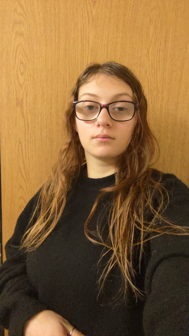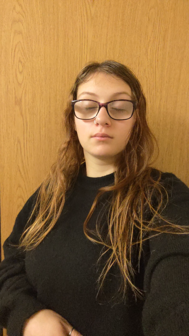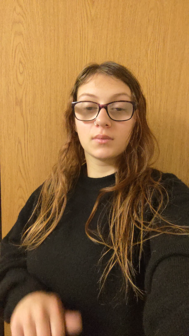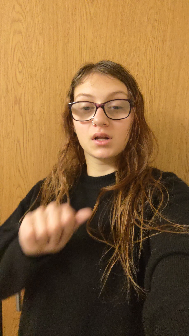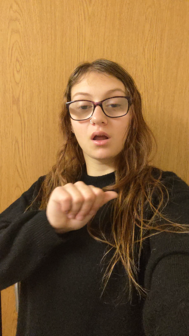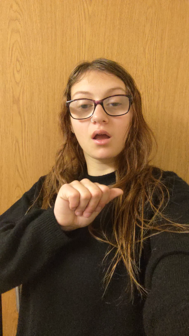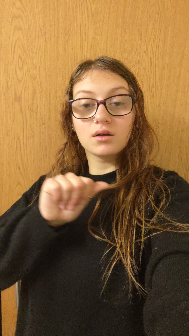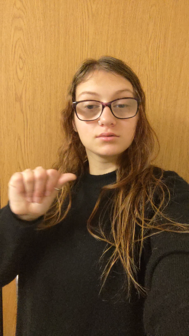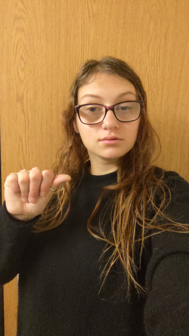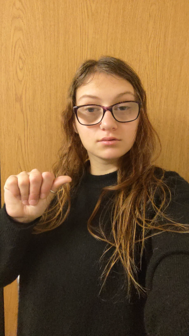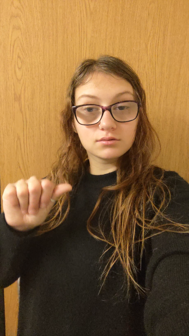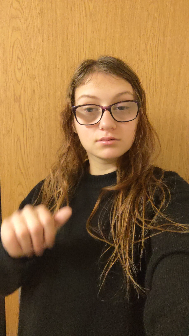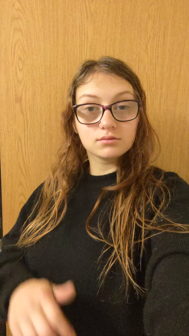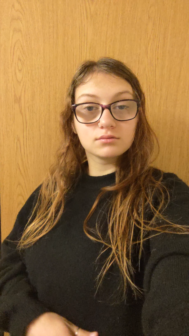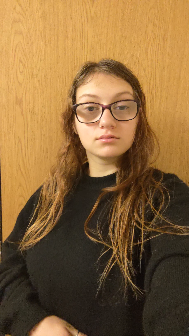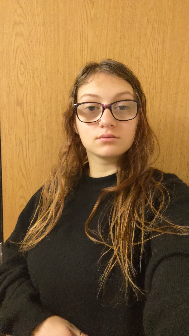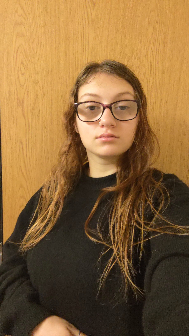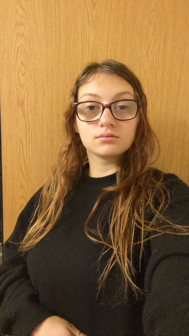a